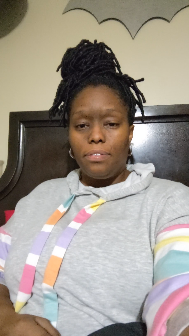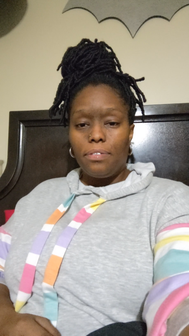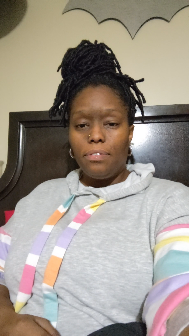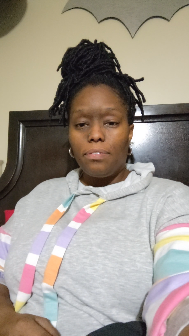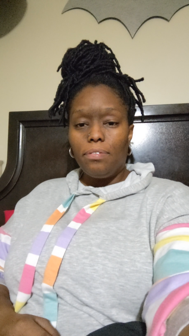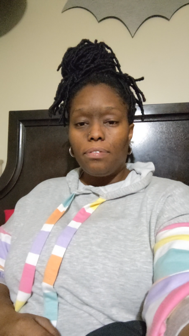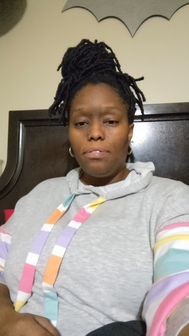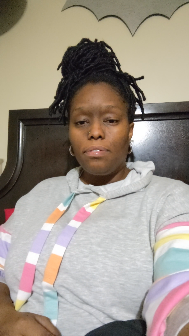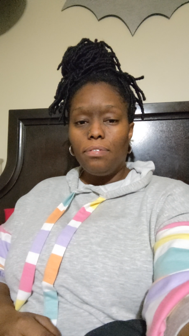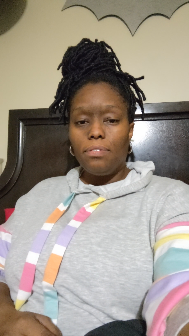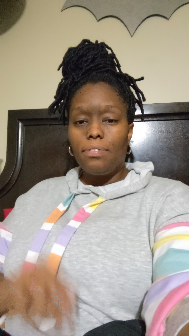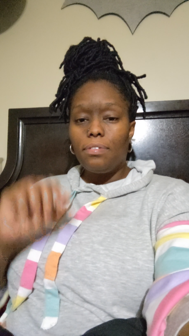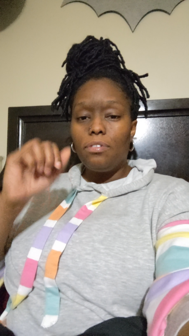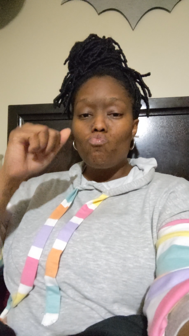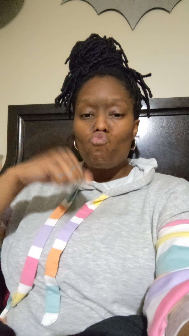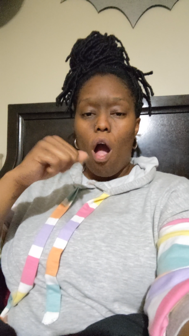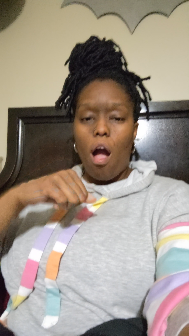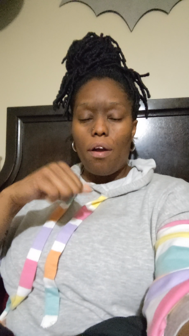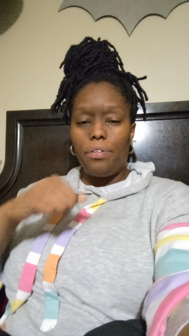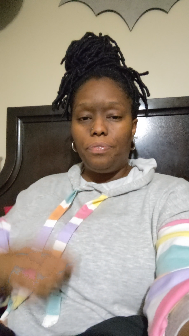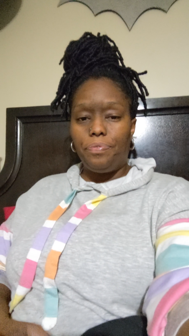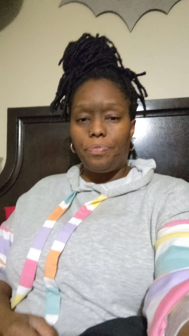rock